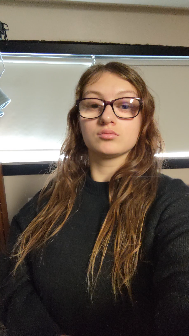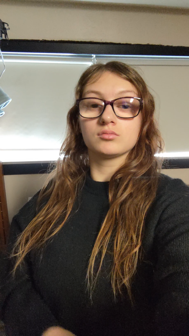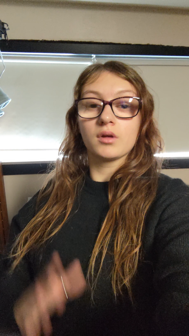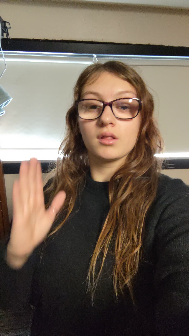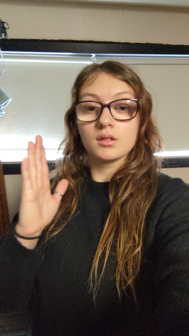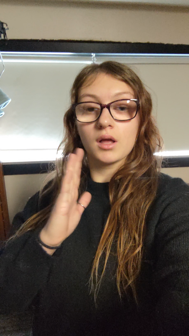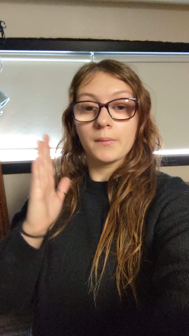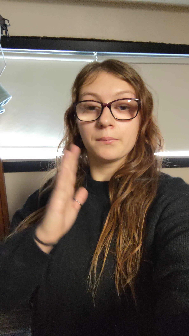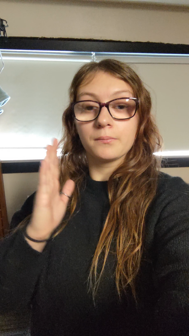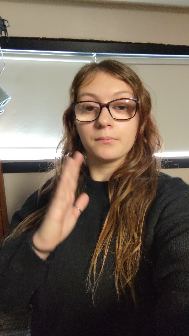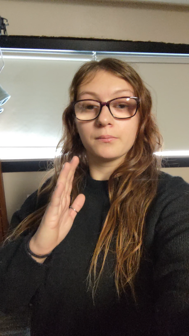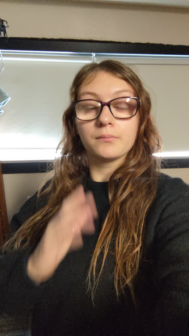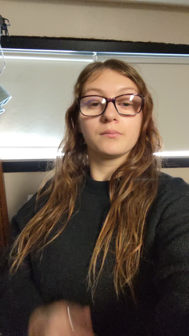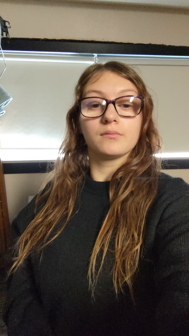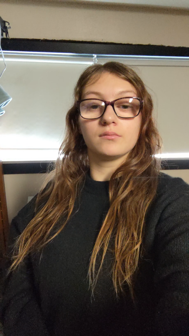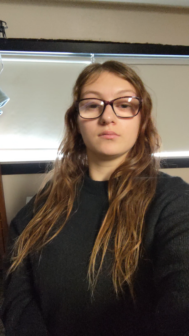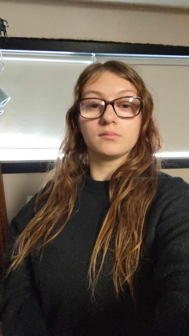clap